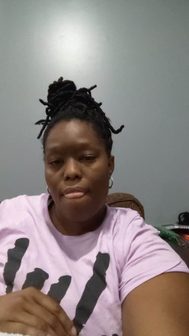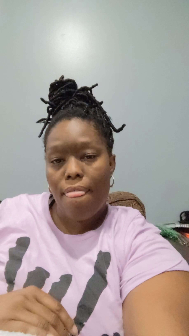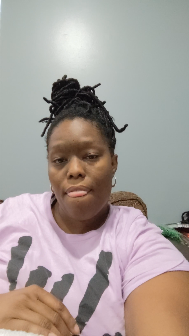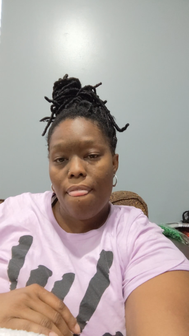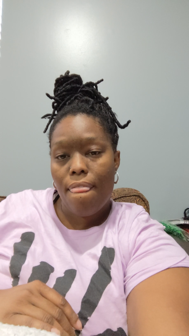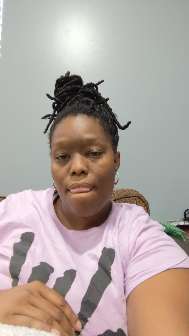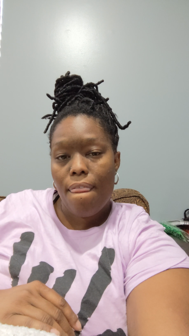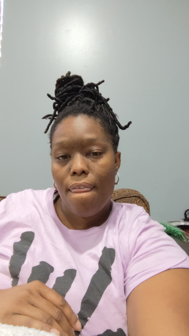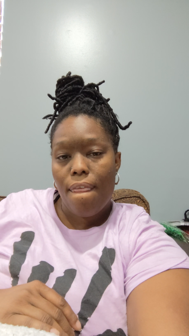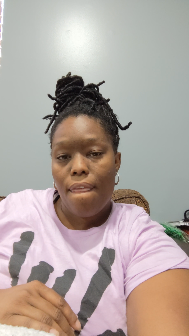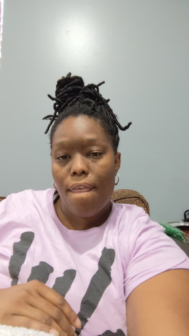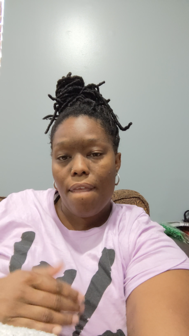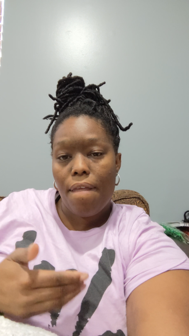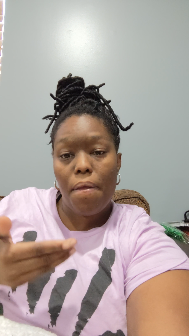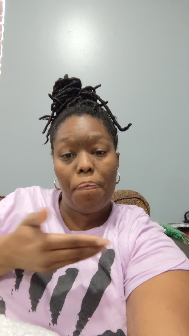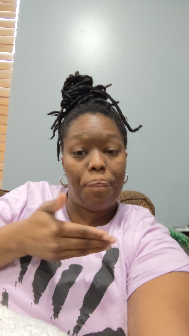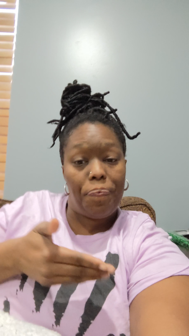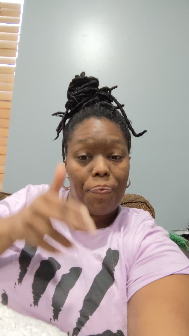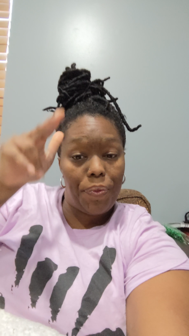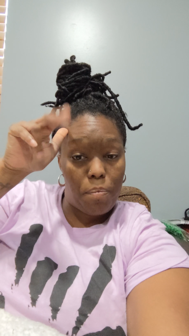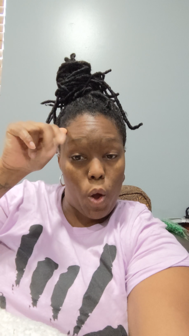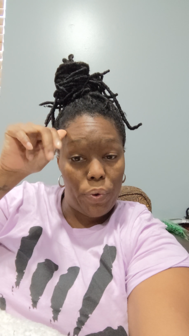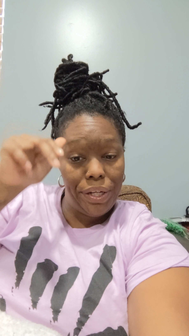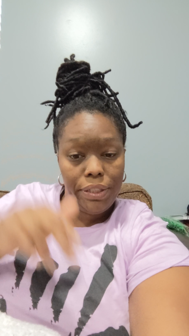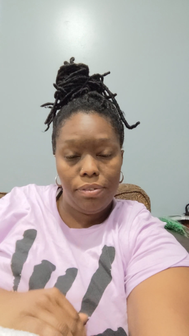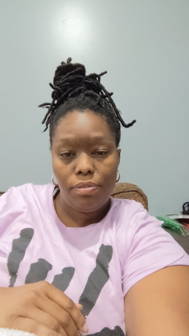pony